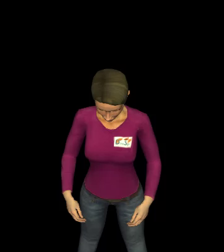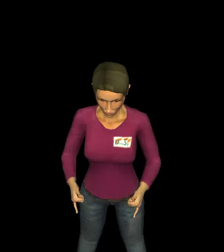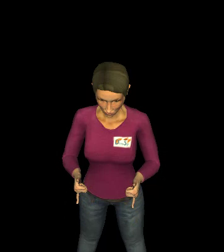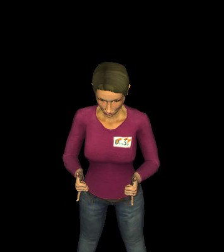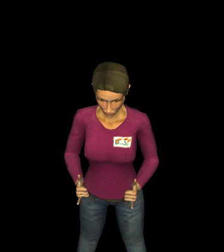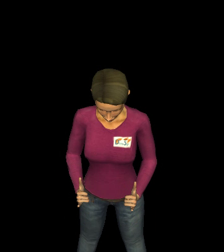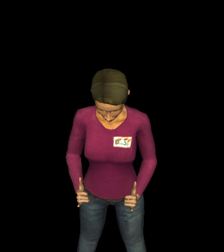كرسي